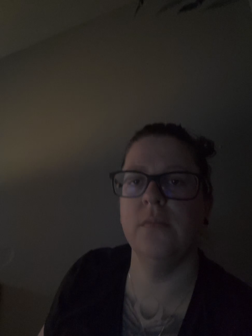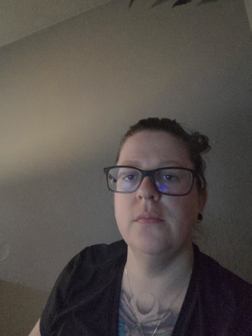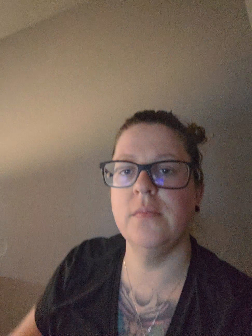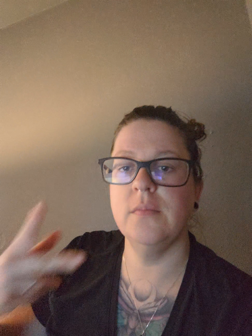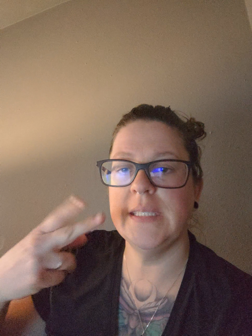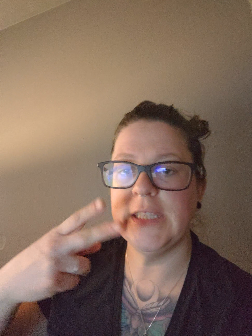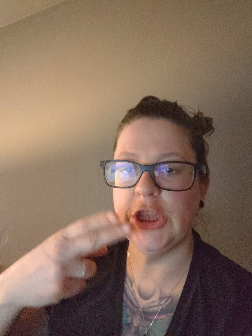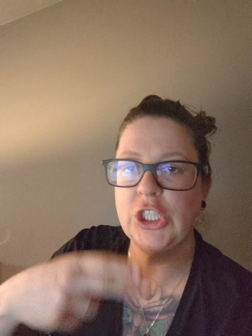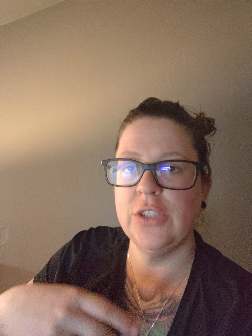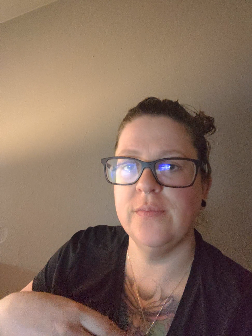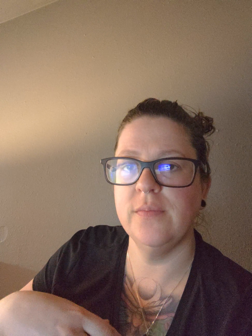scissors